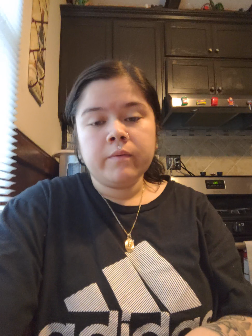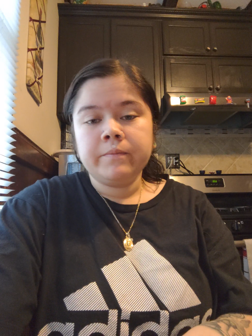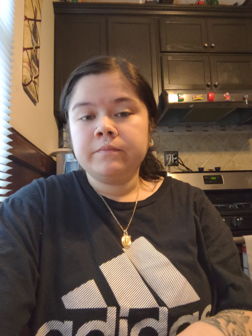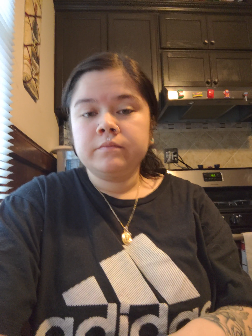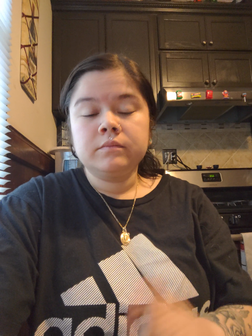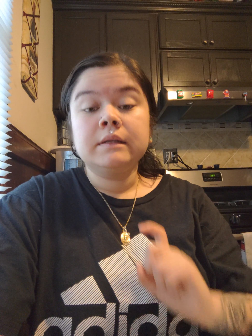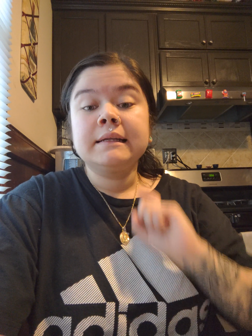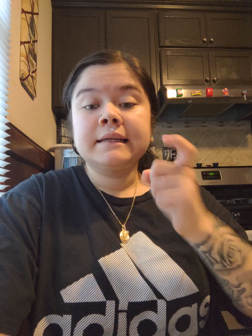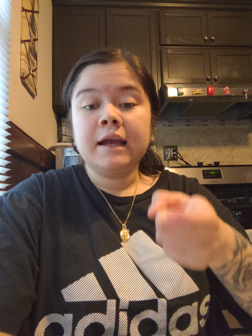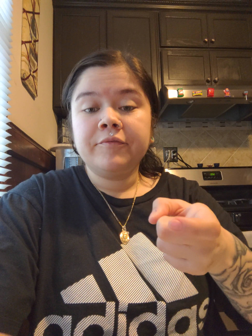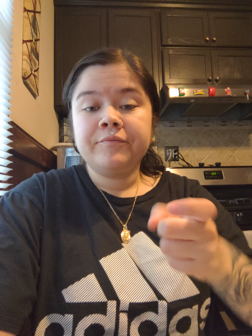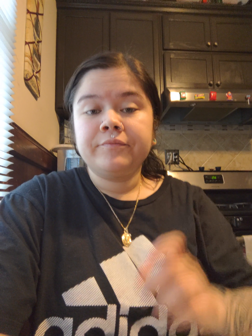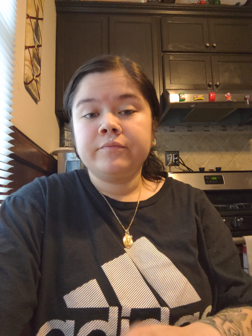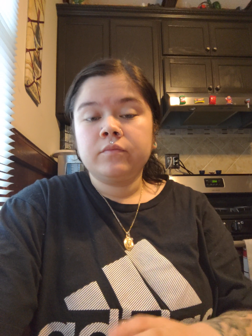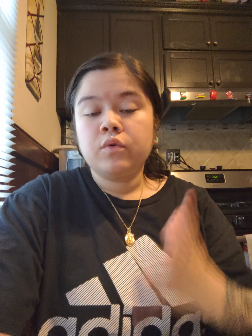gift